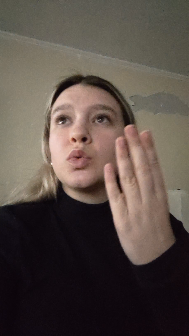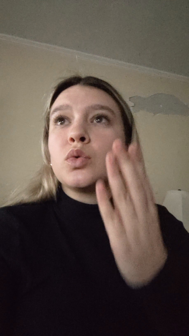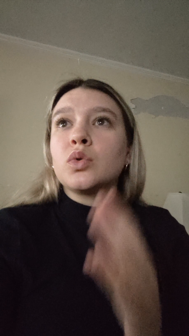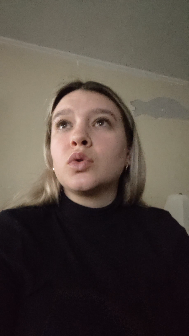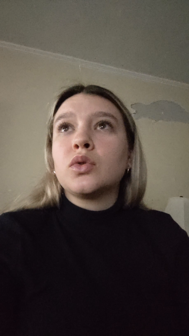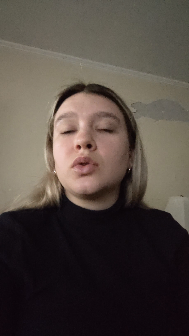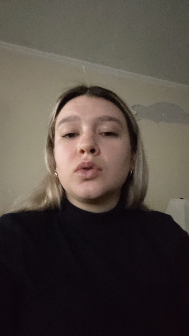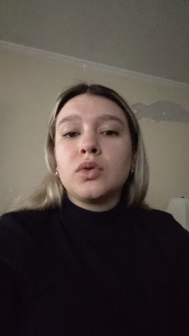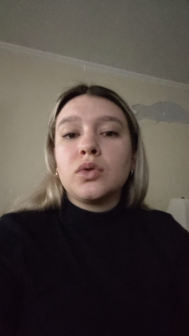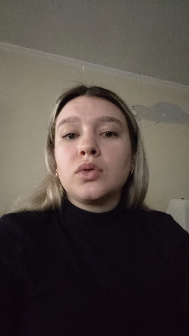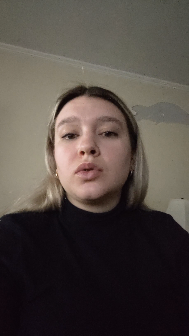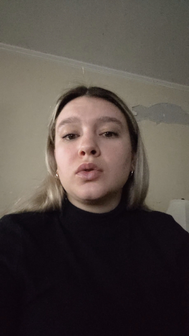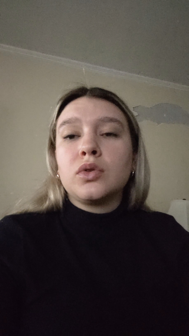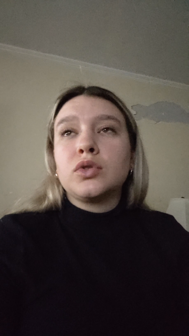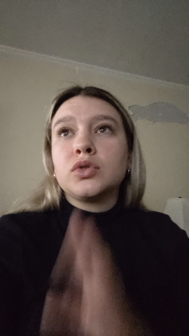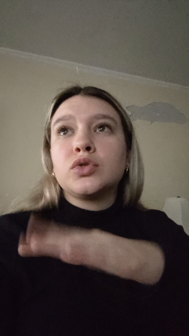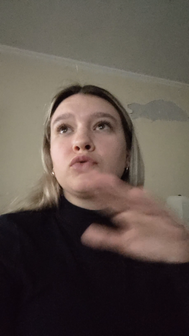children